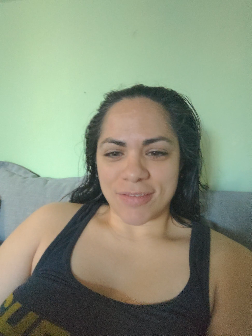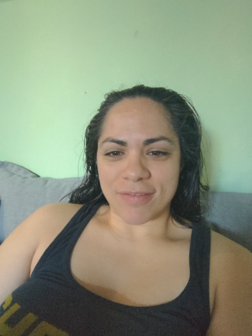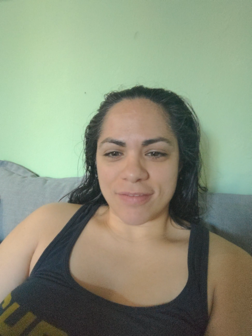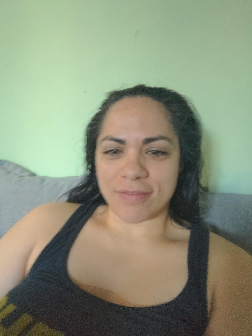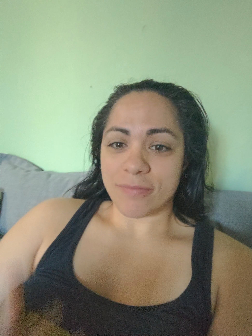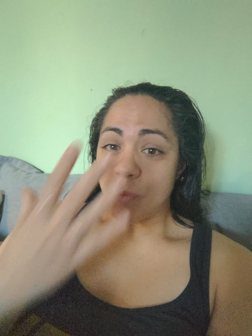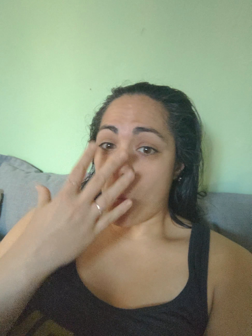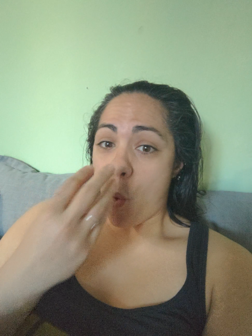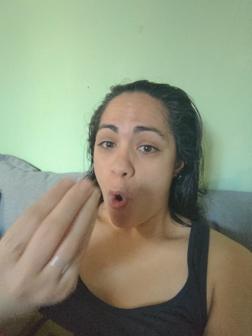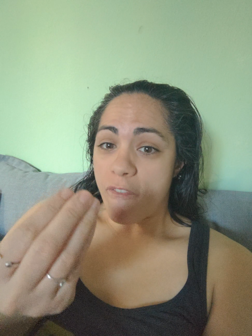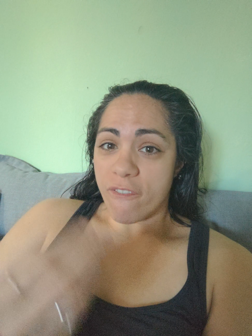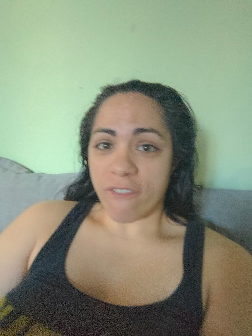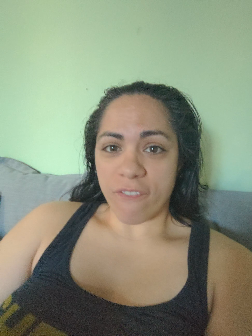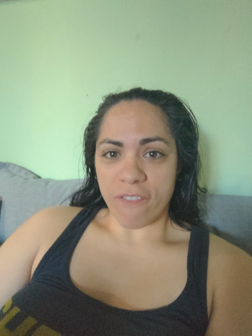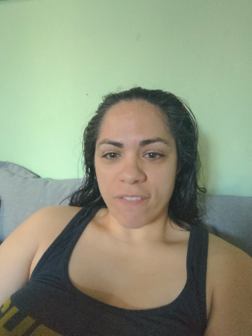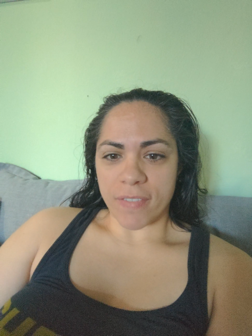wolf